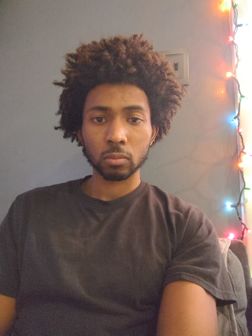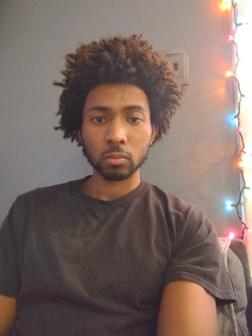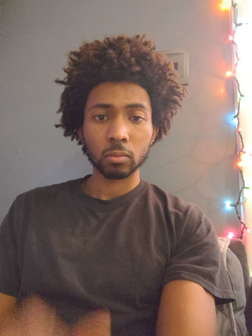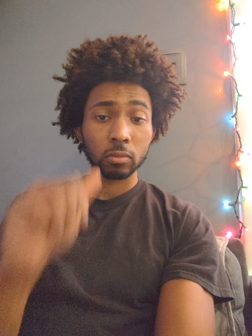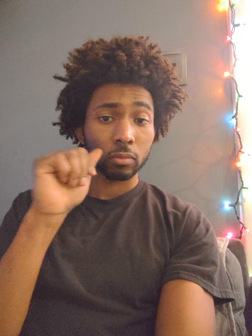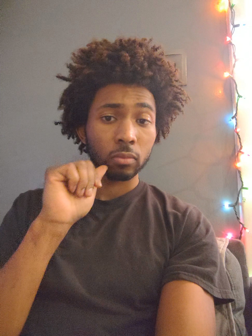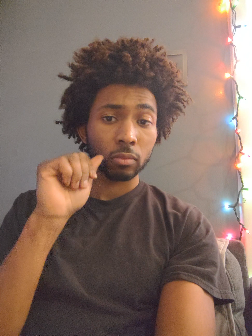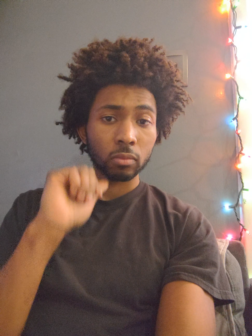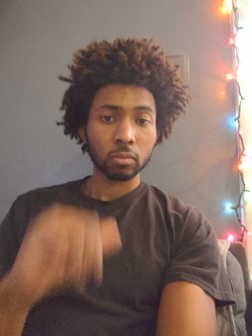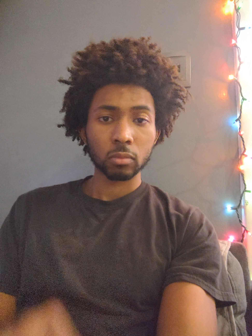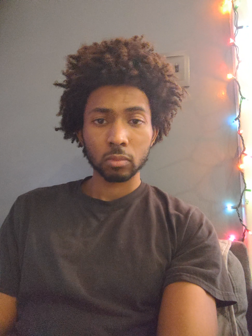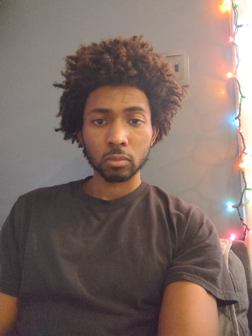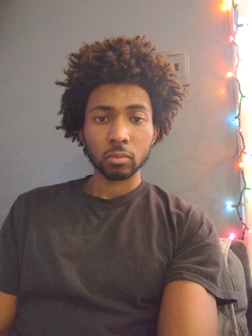aunt